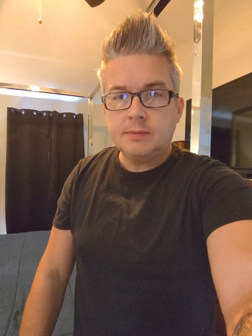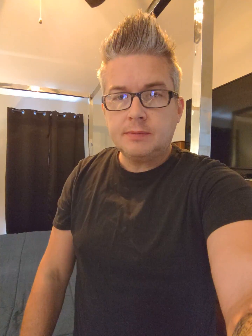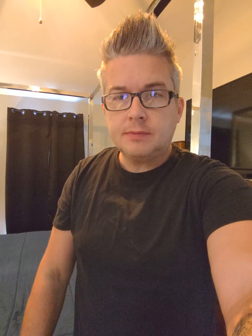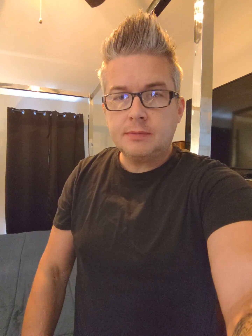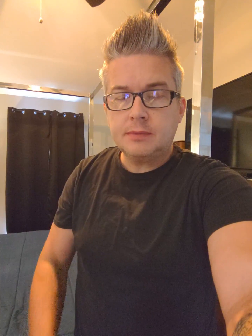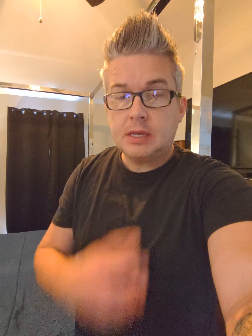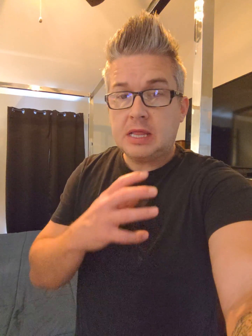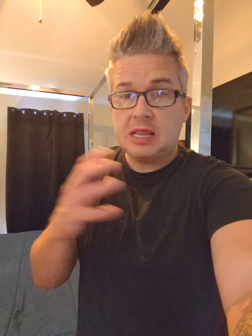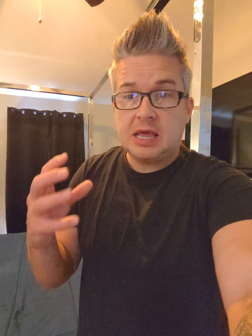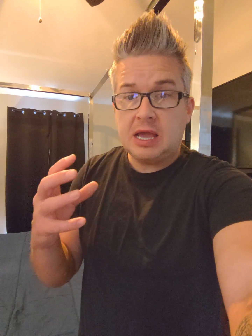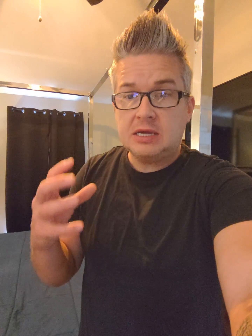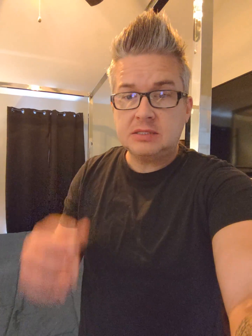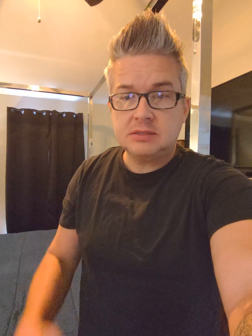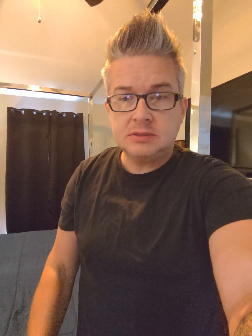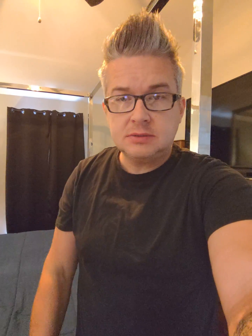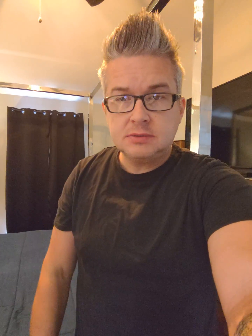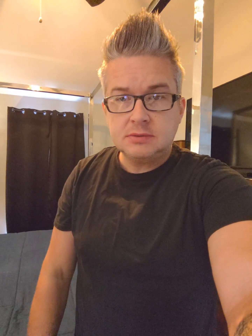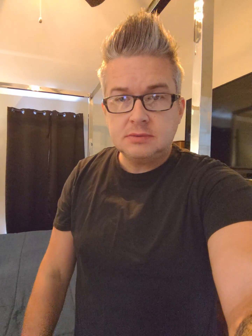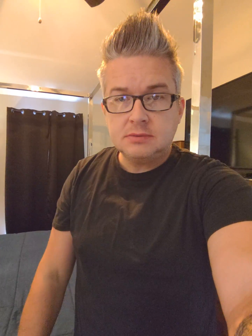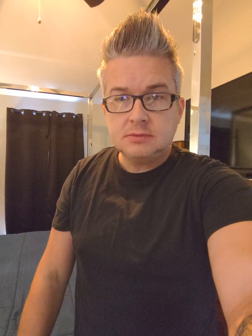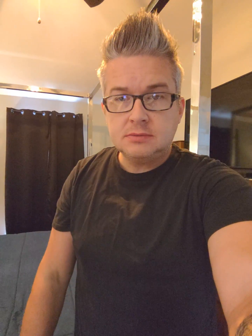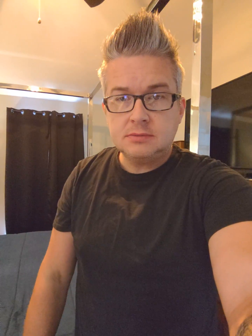a lot